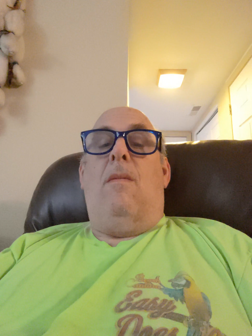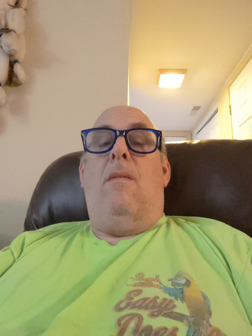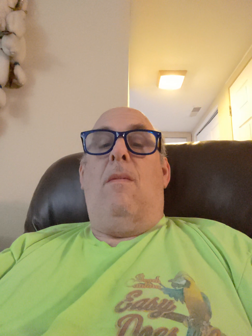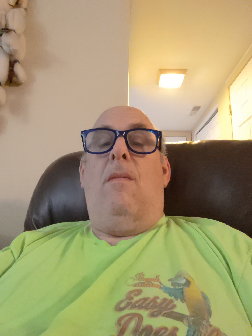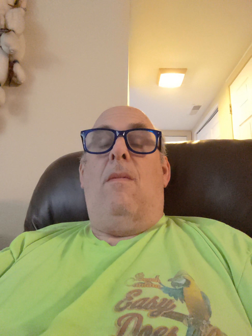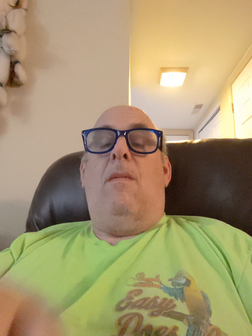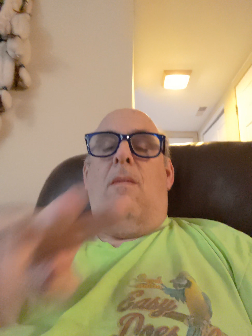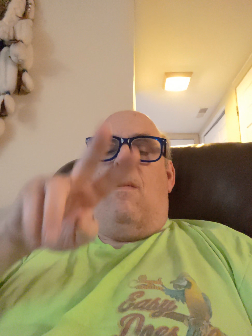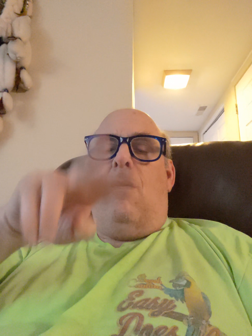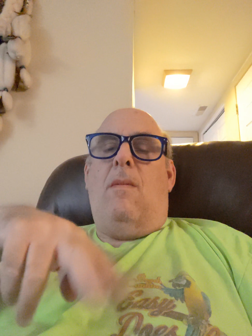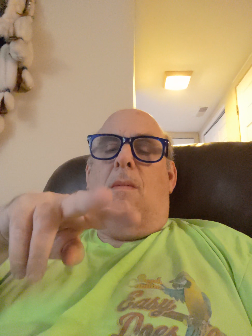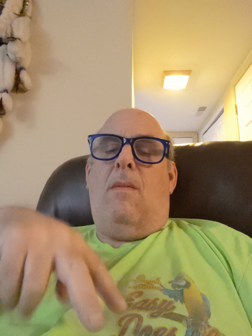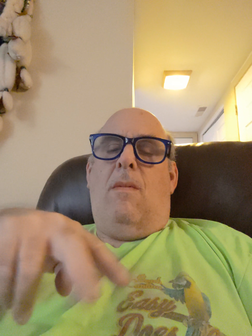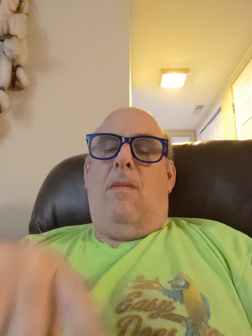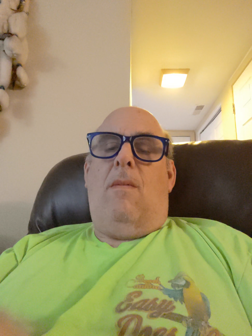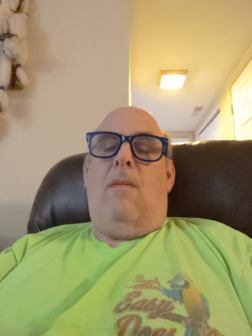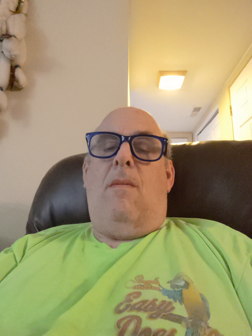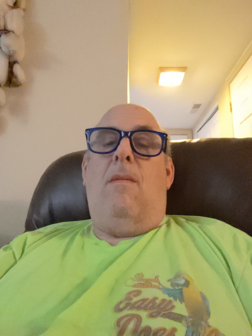read